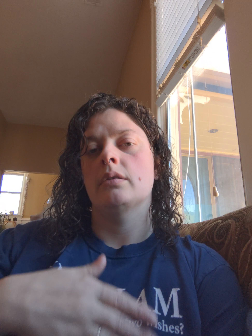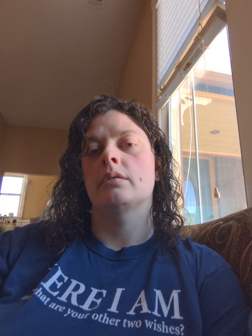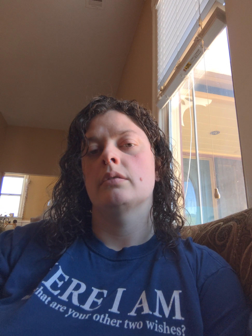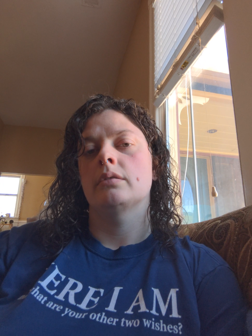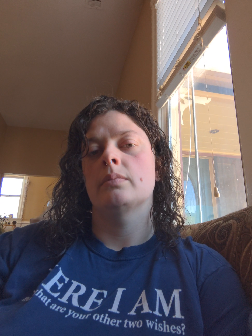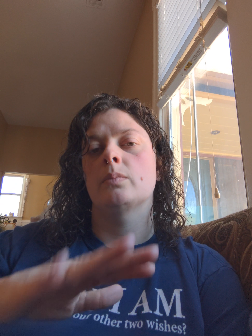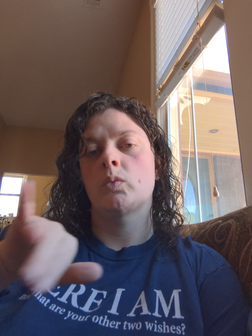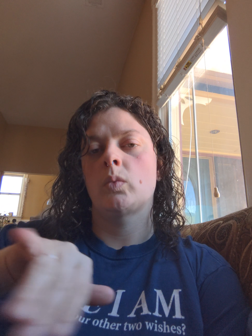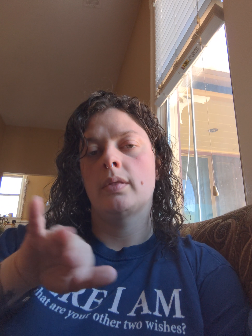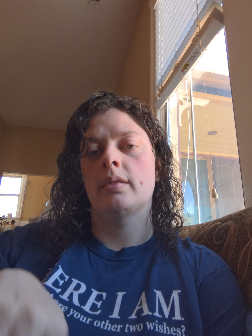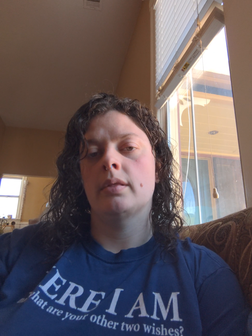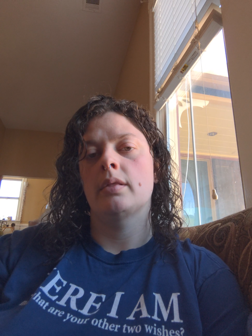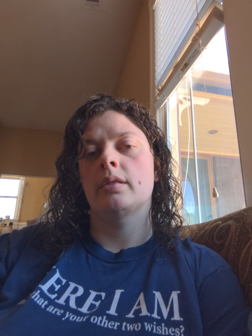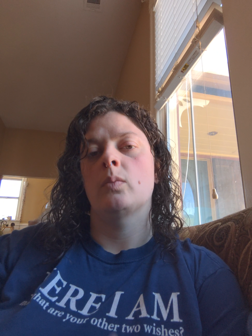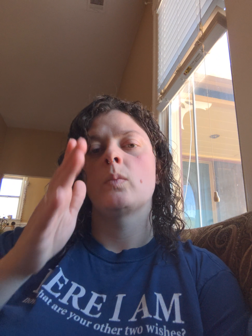pool